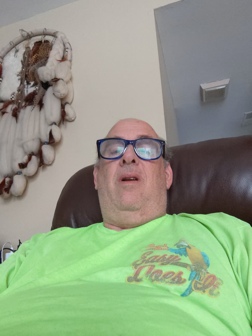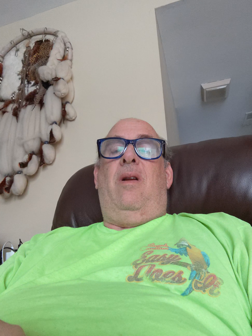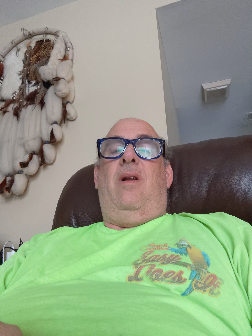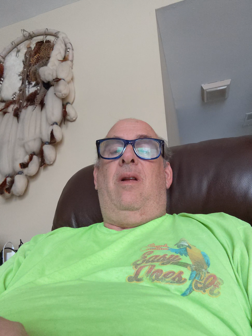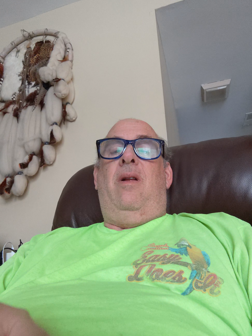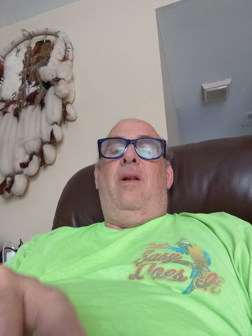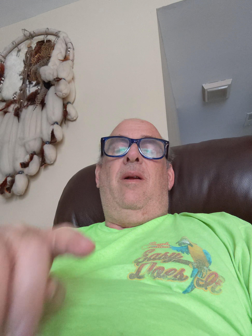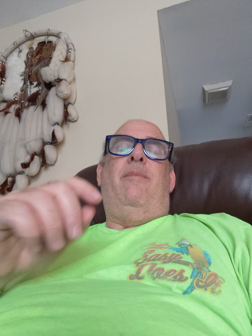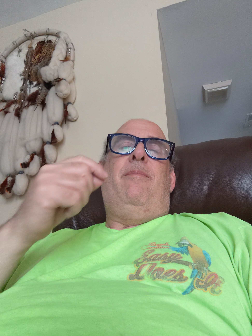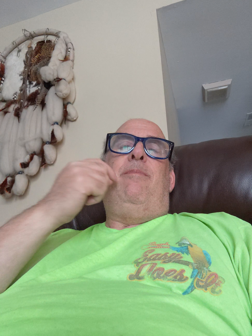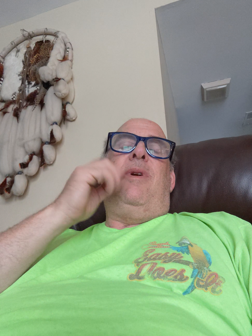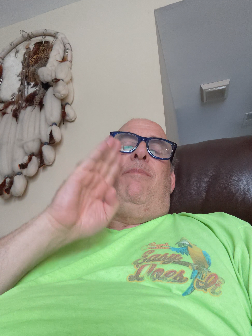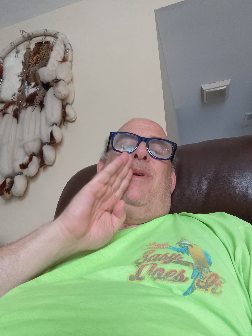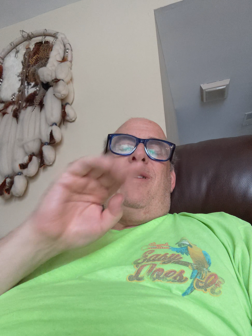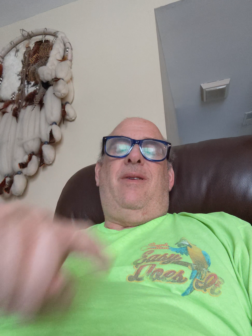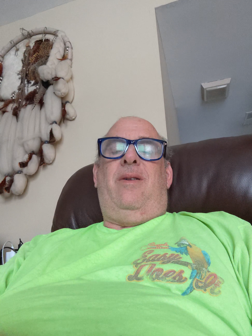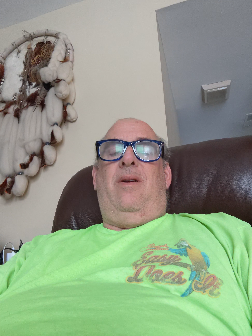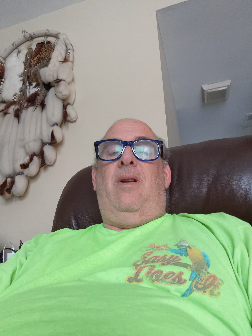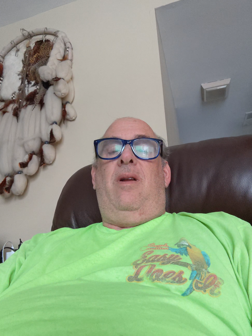bee